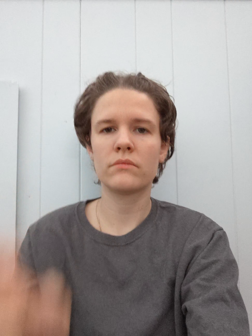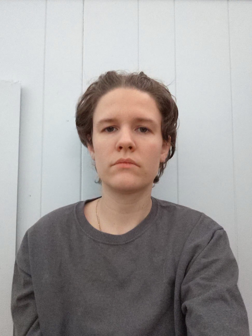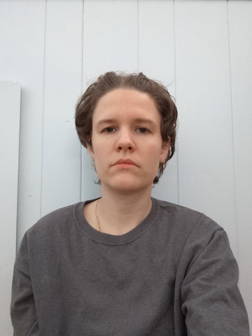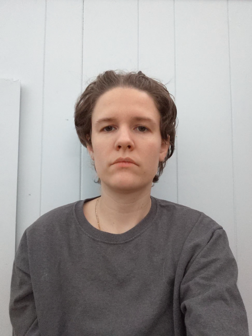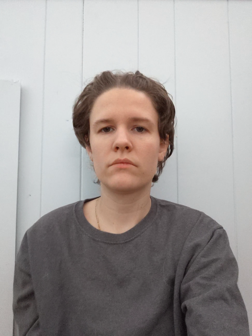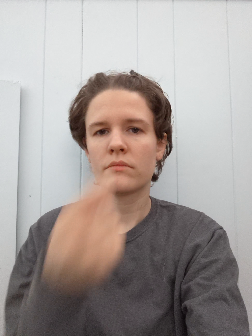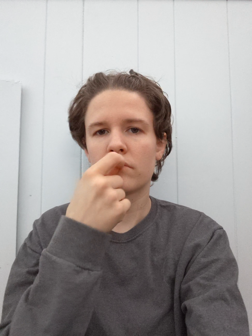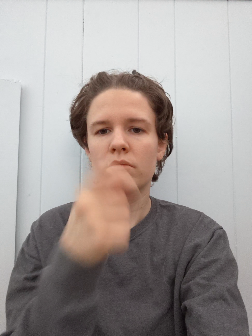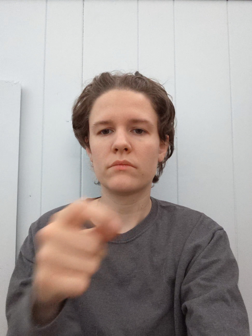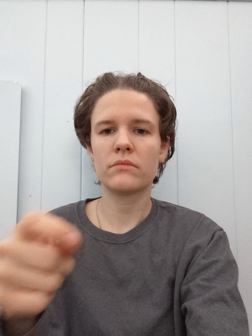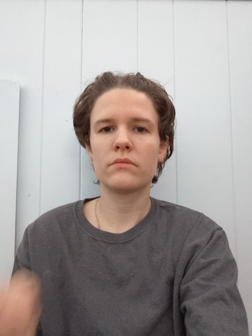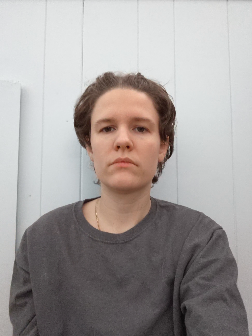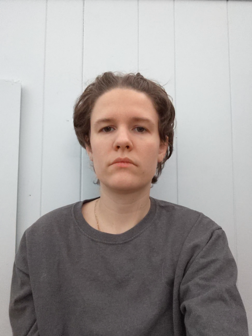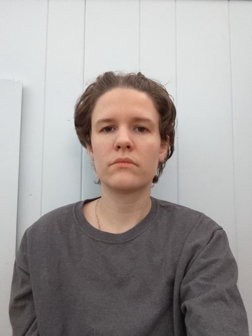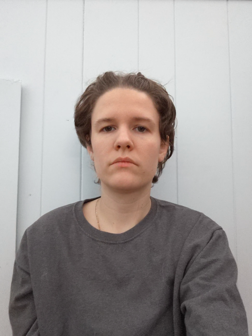pencil